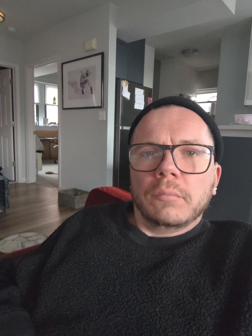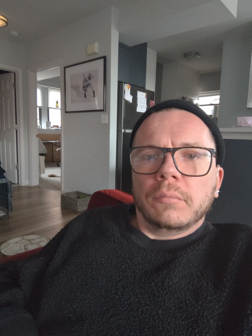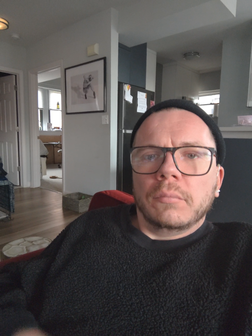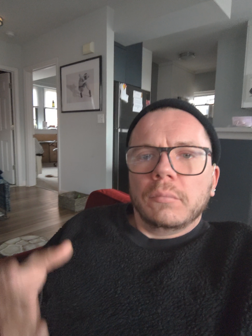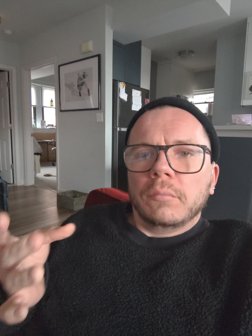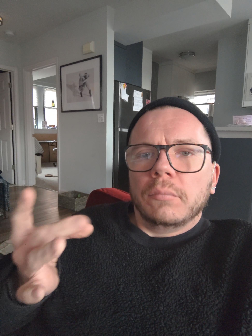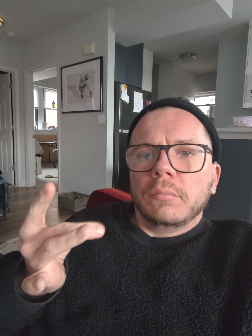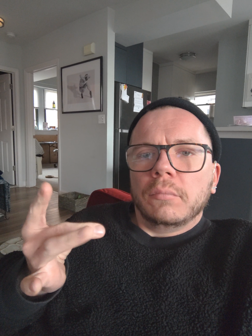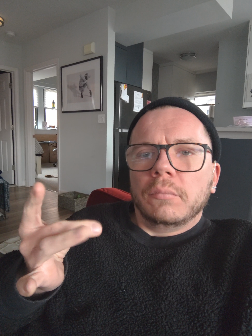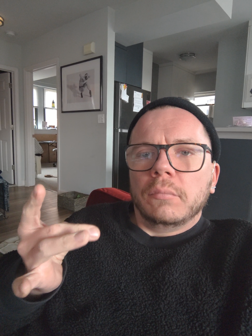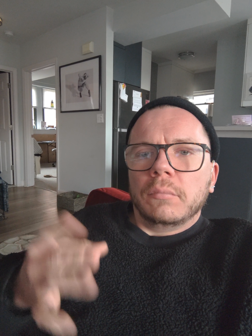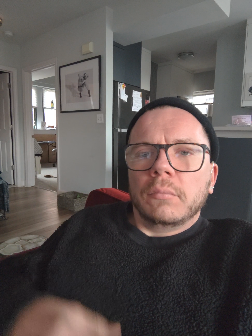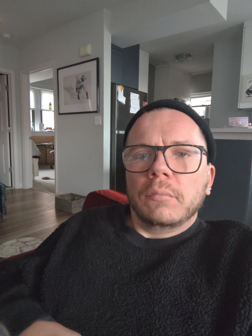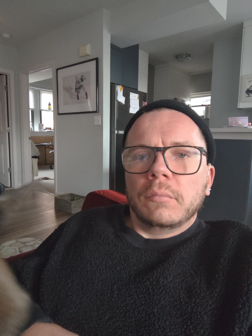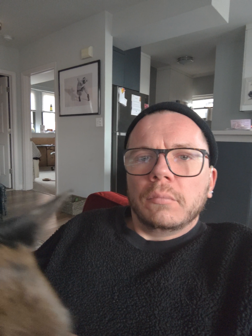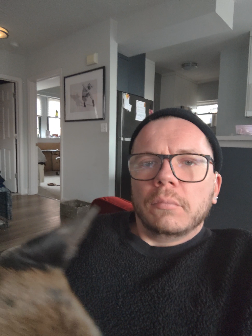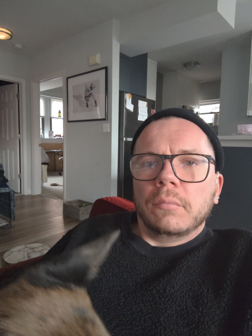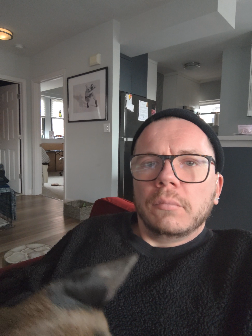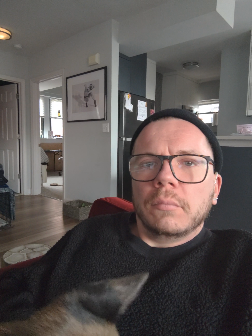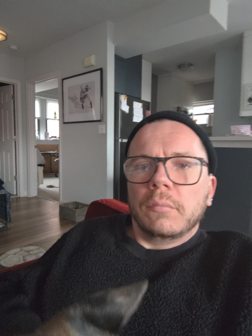sticky